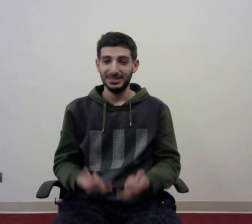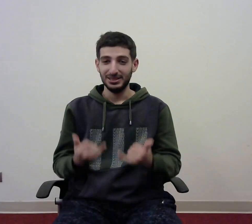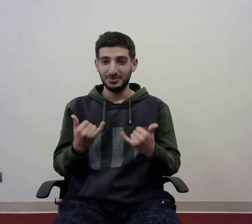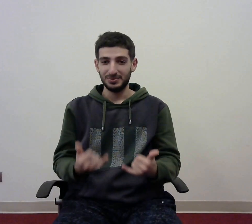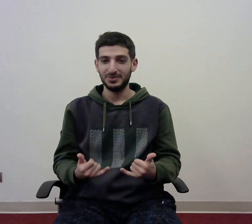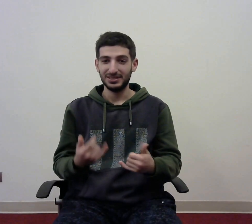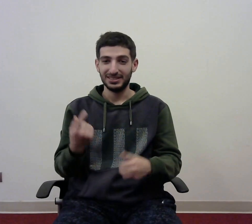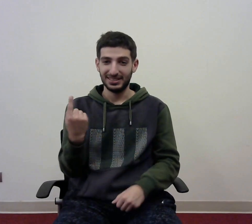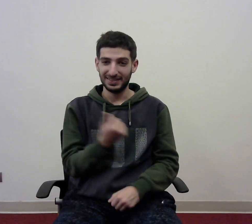bu həftə